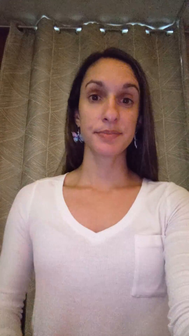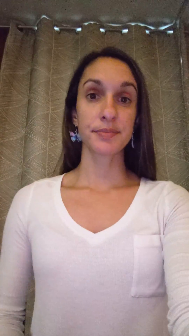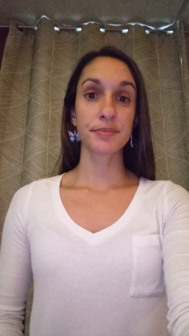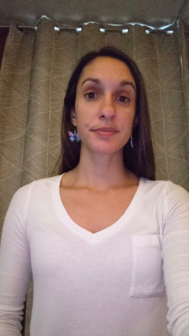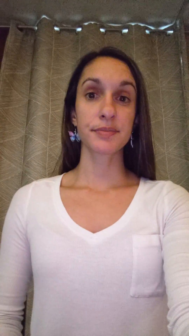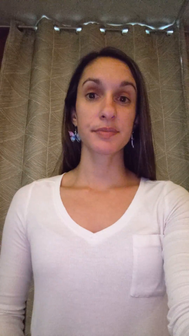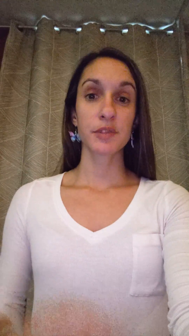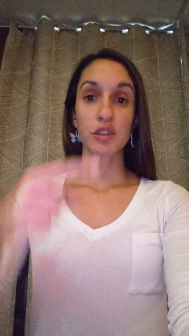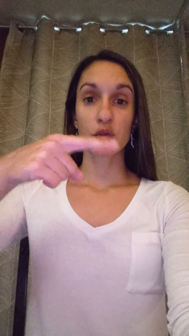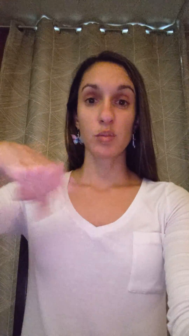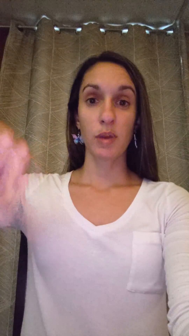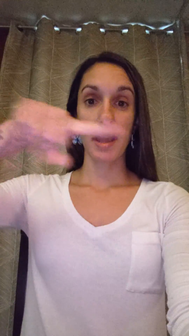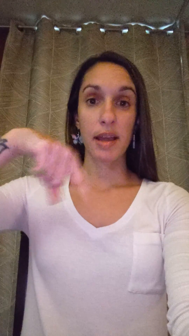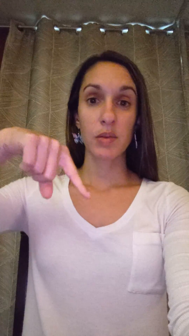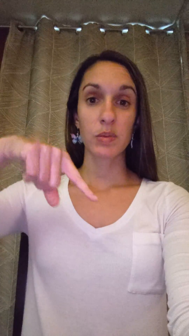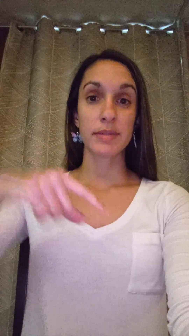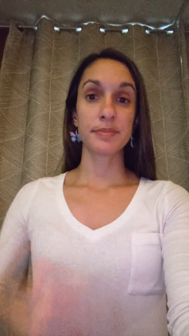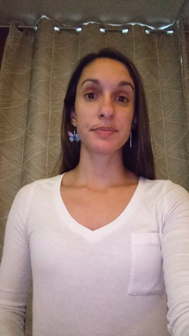around